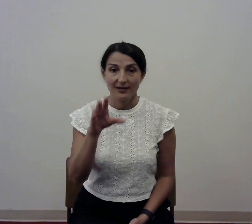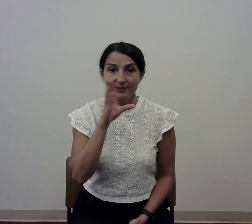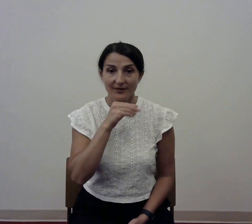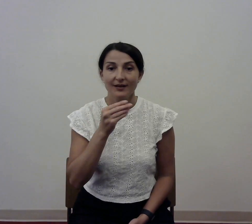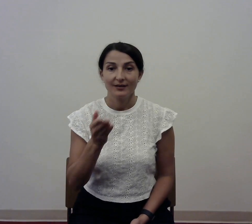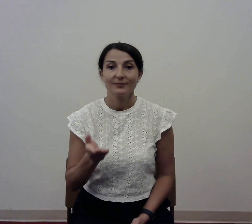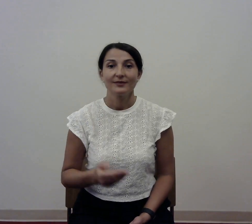bilər